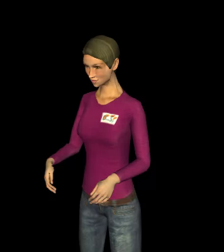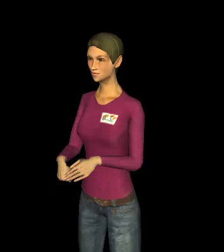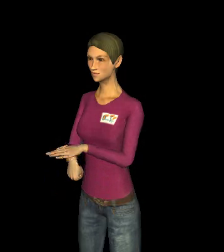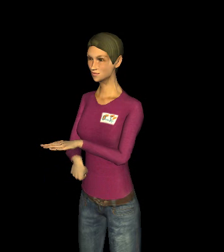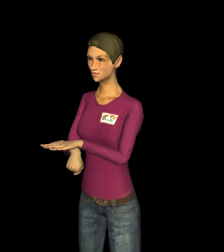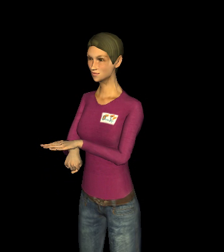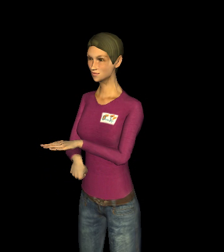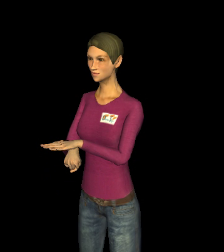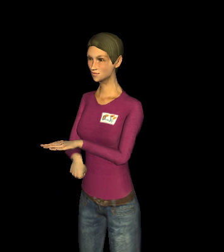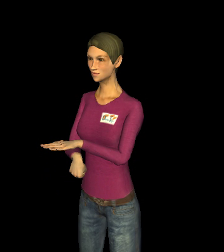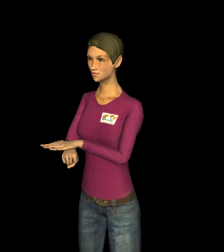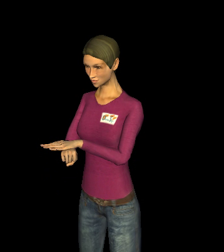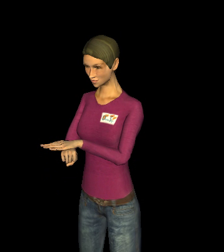كرة القدم